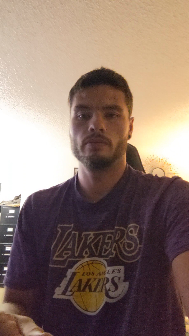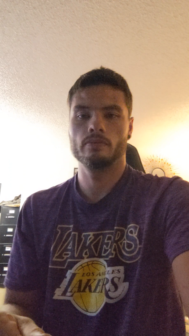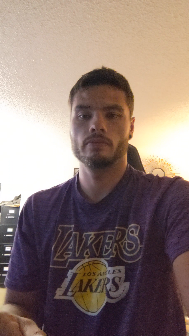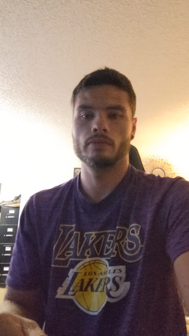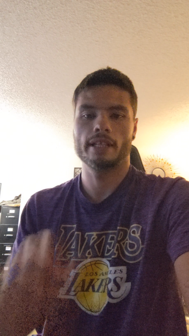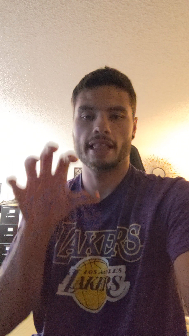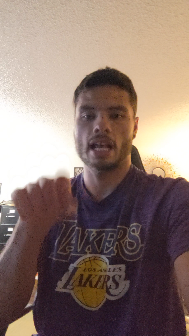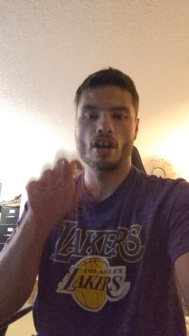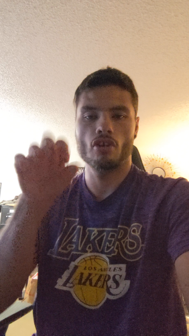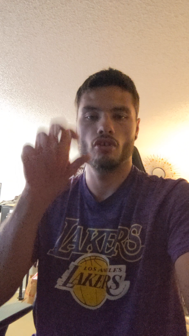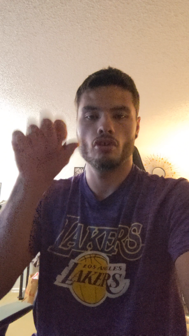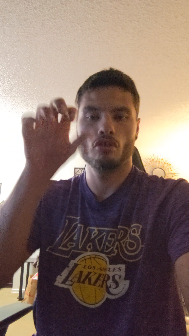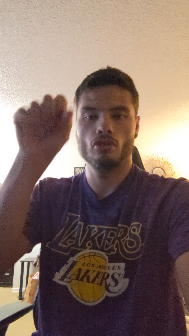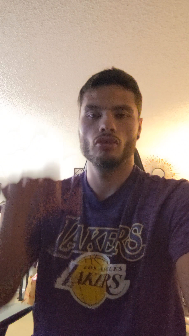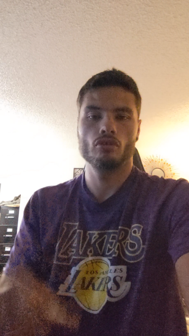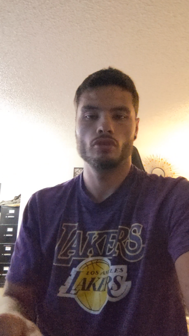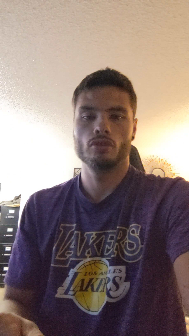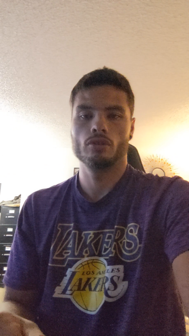ladder